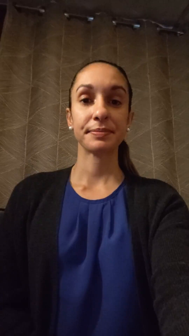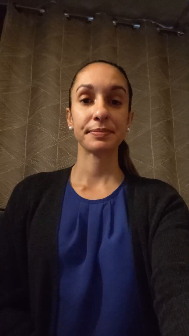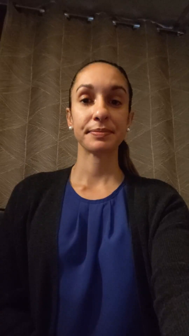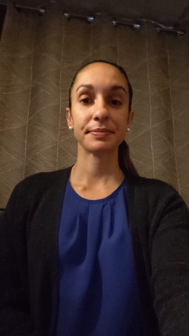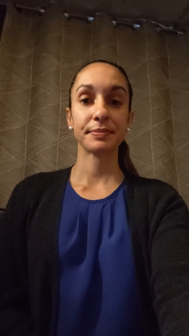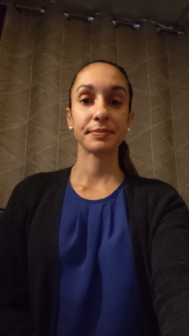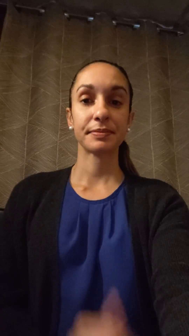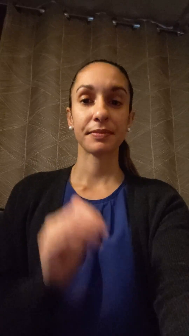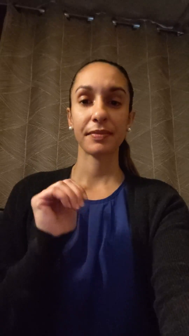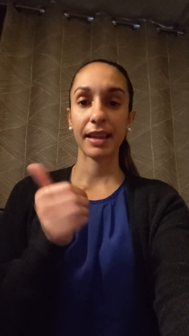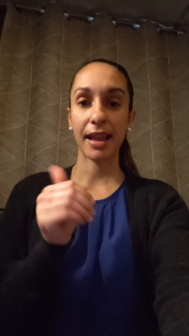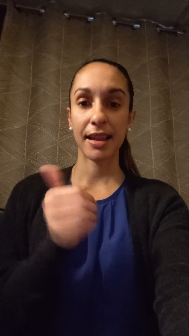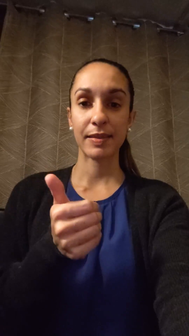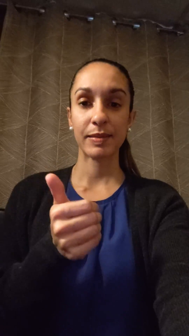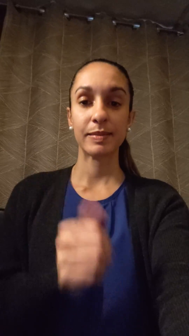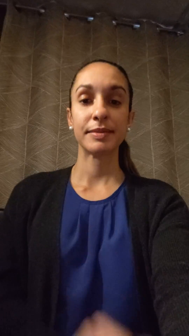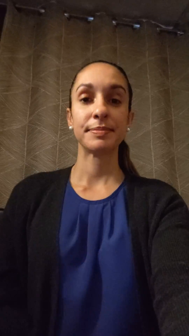how